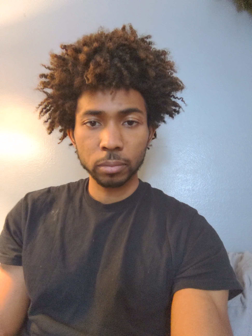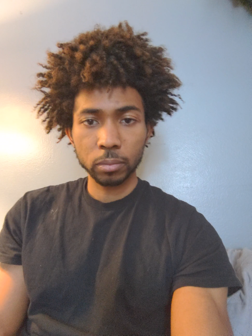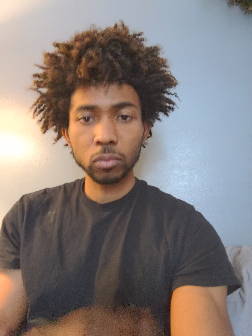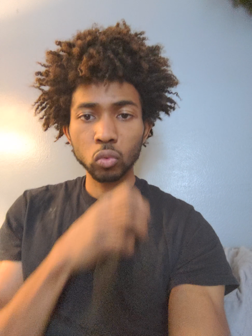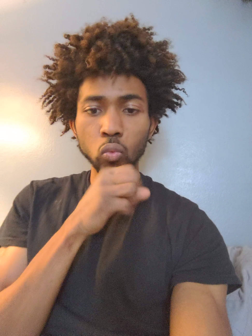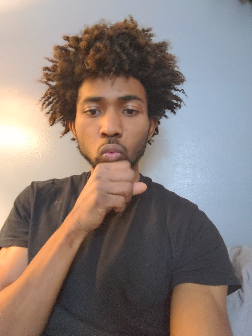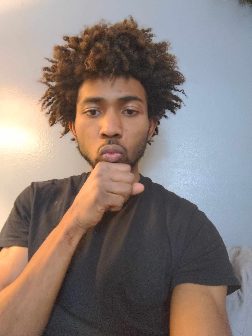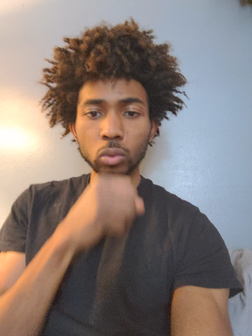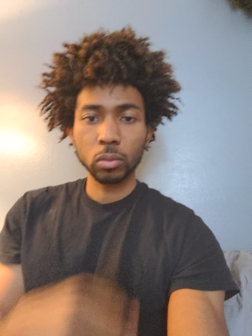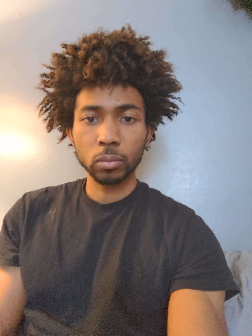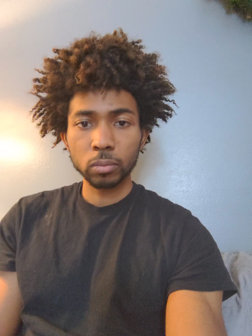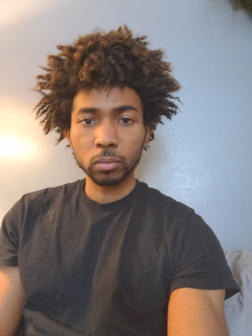orange